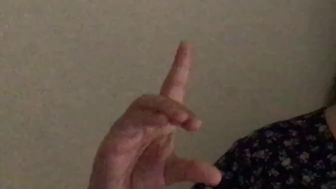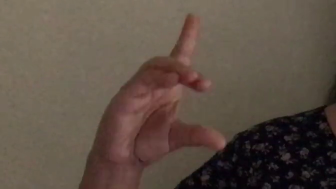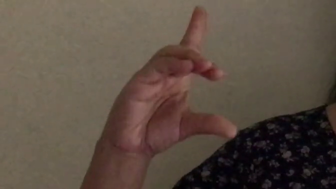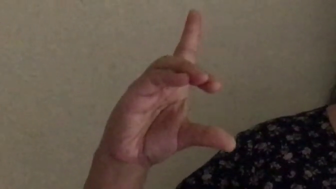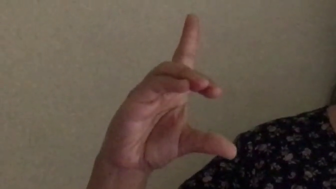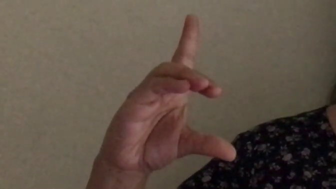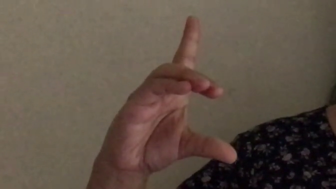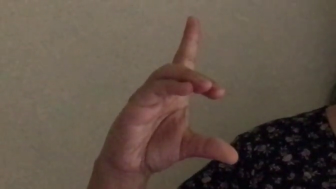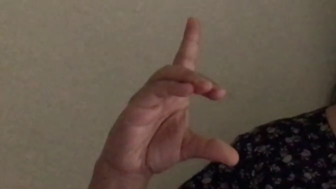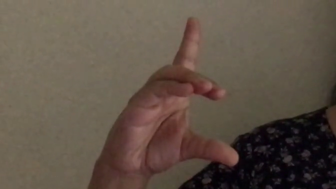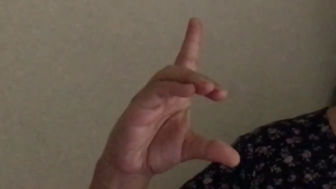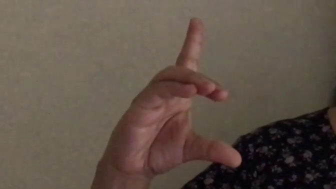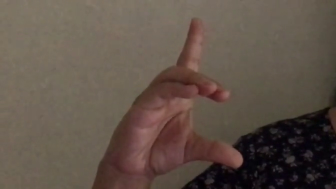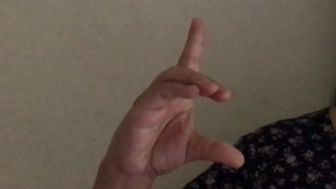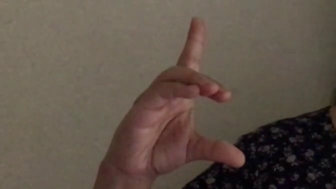ट